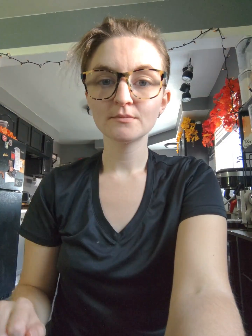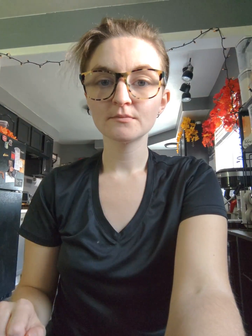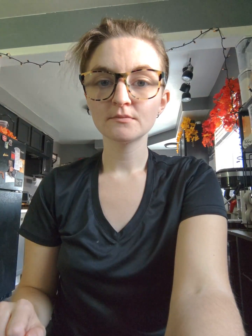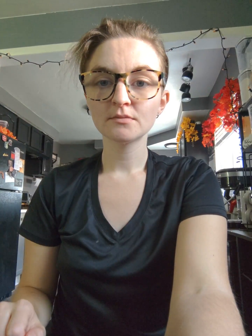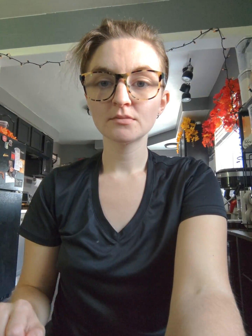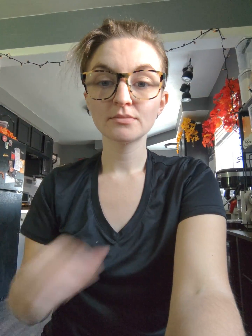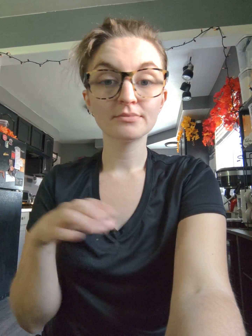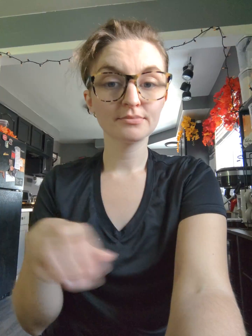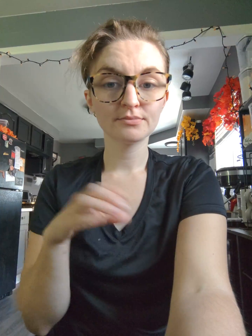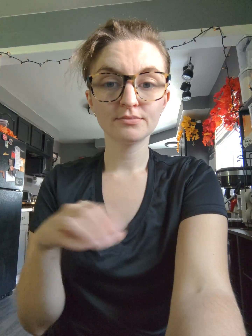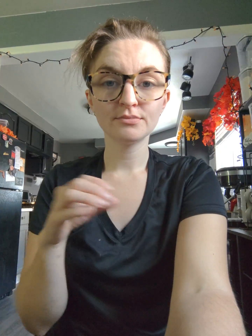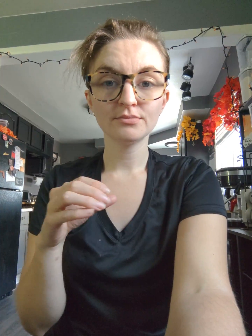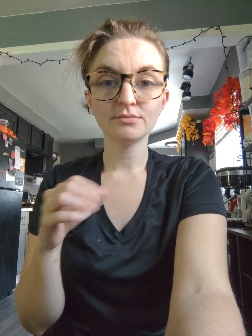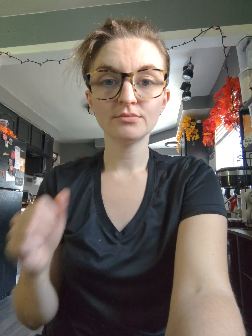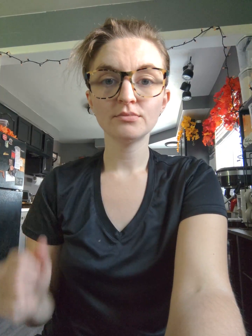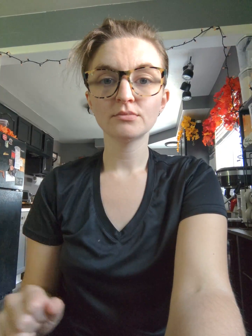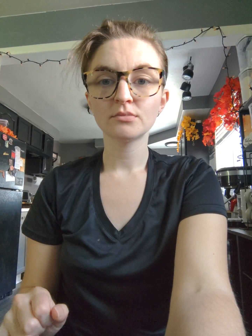does